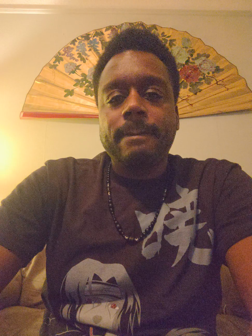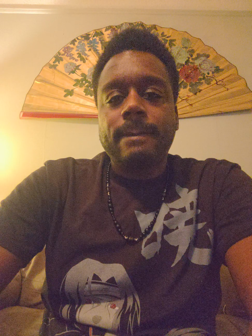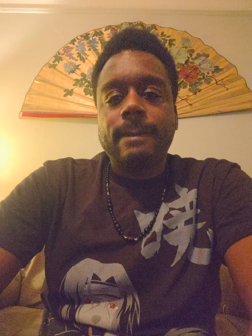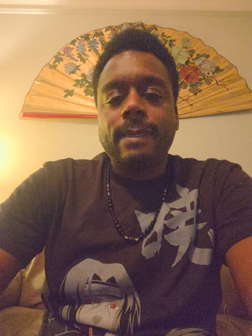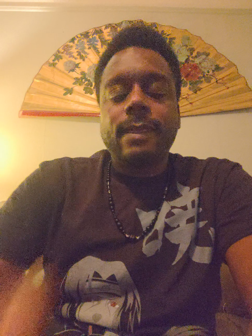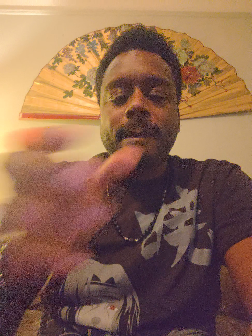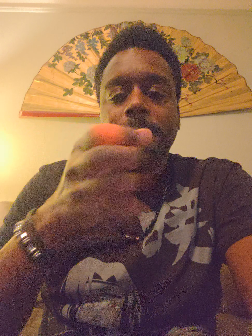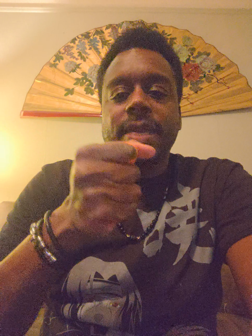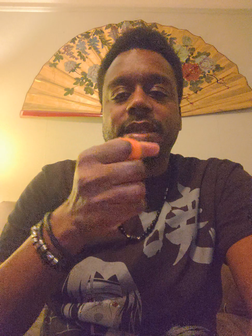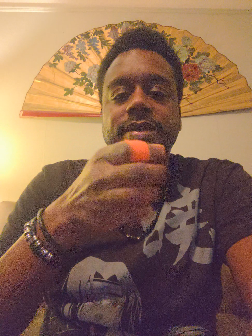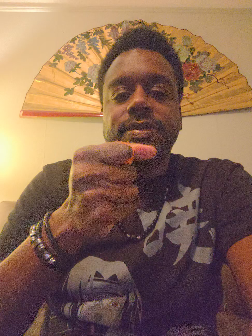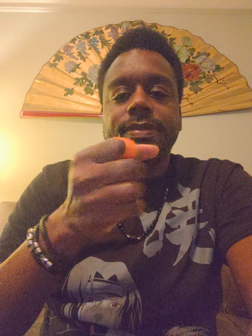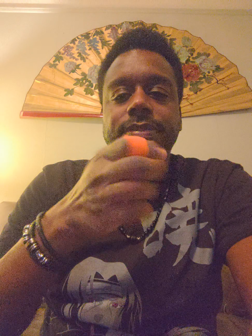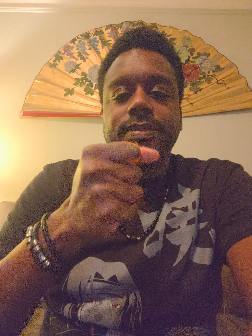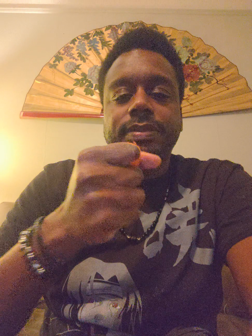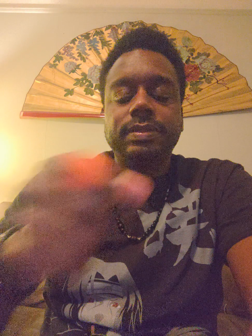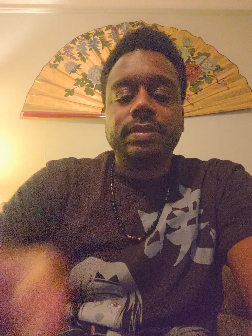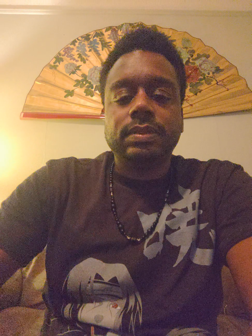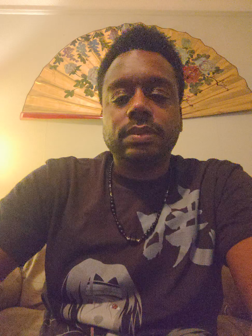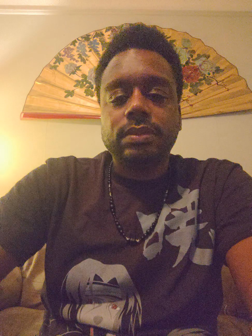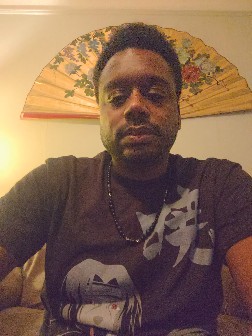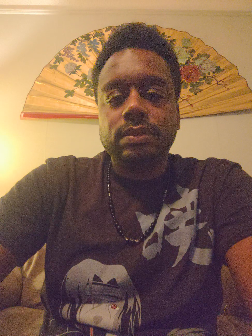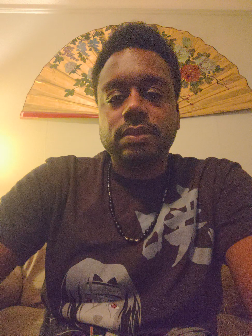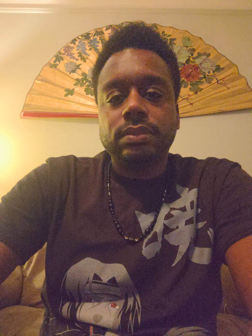milk